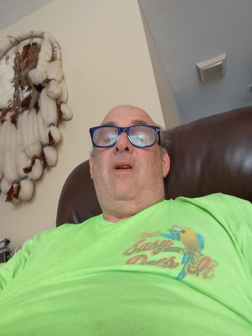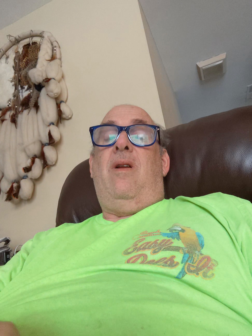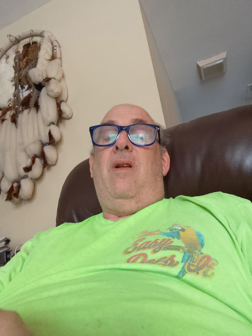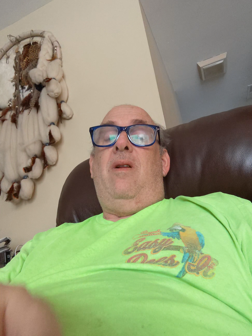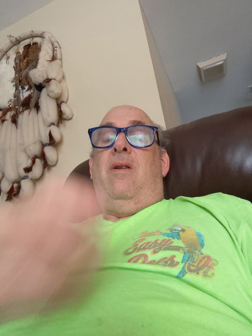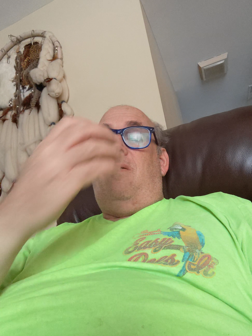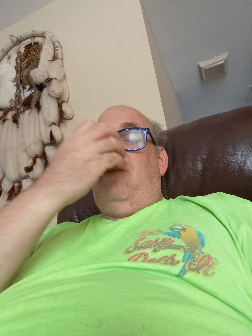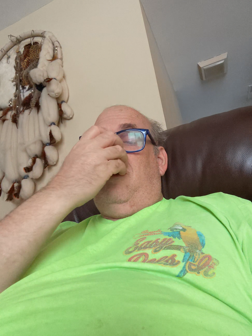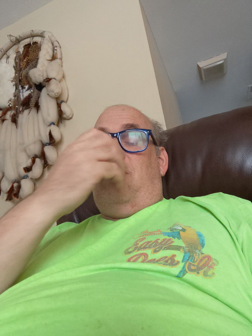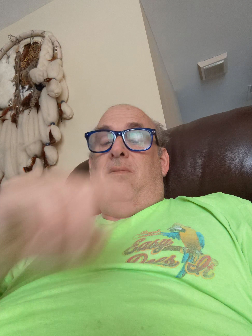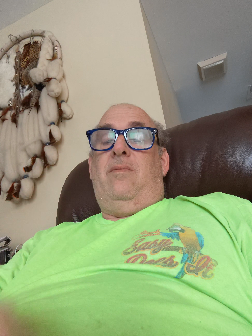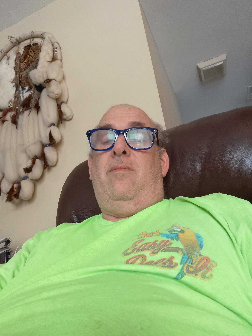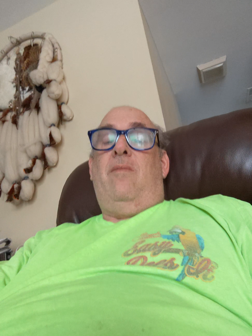clown